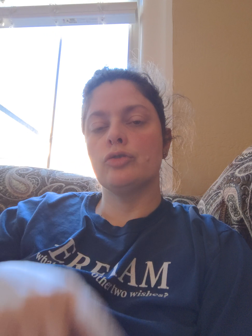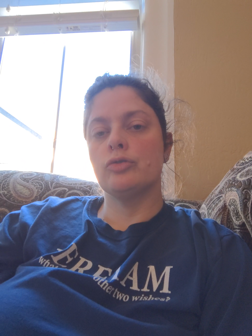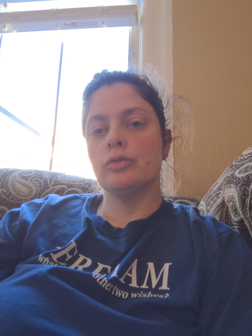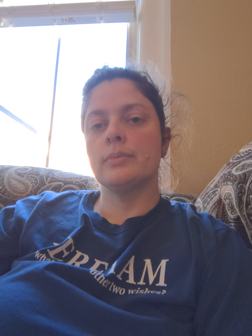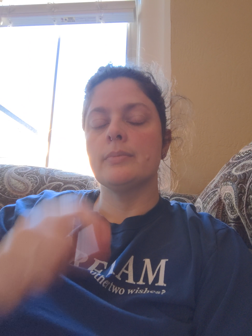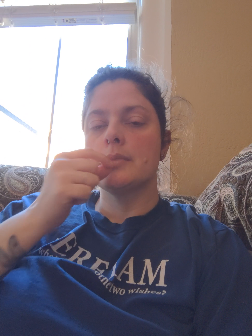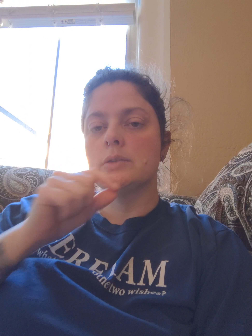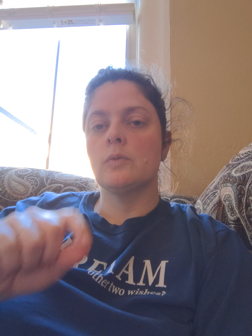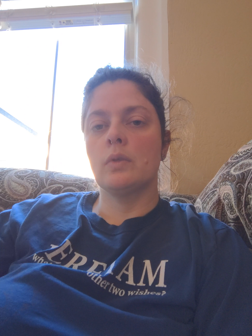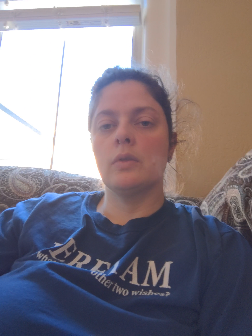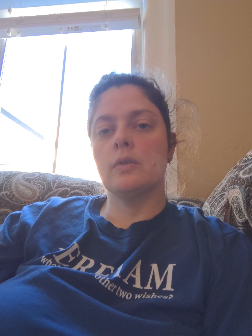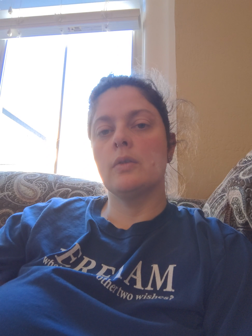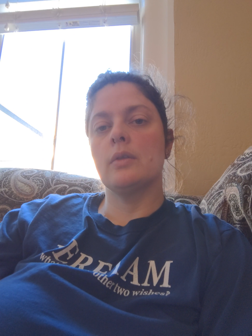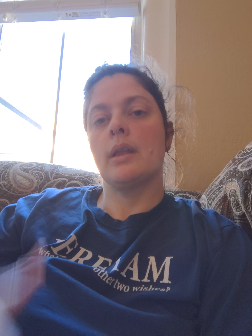pencil